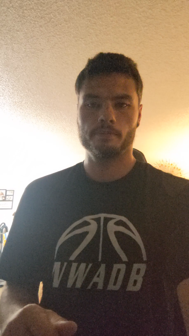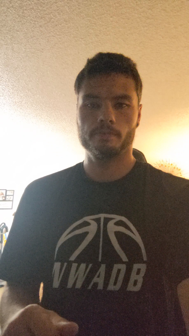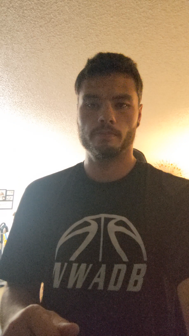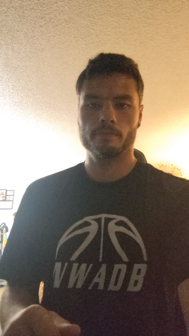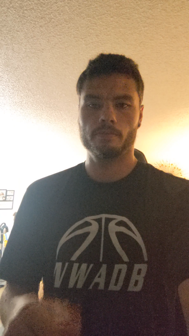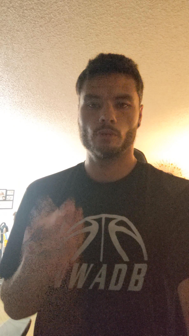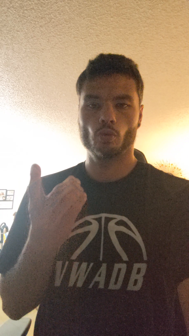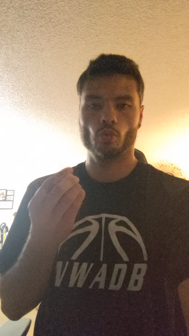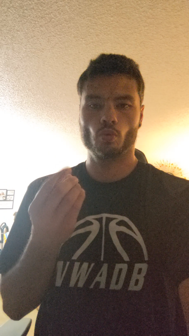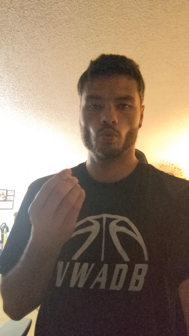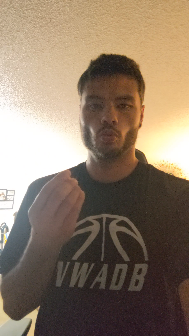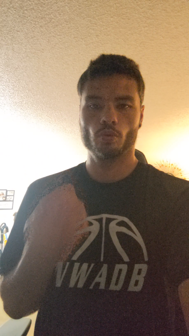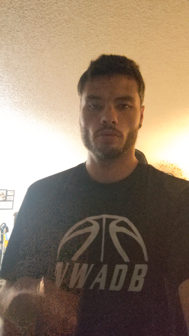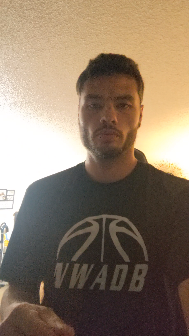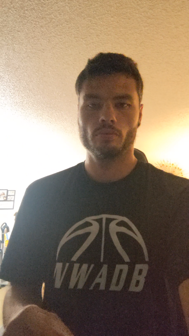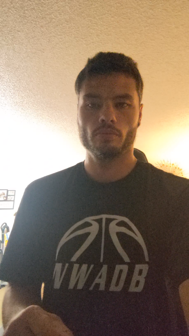do